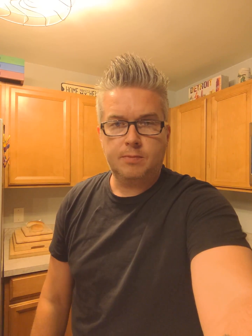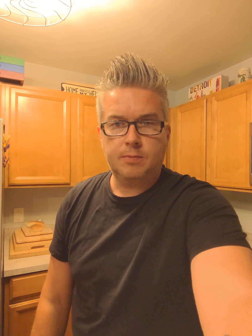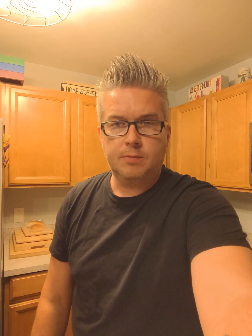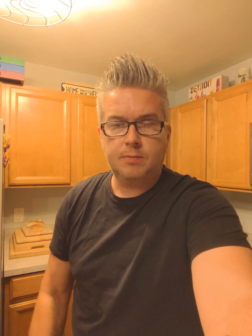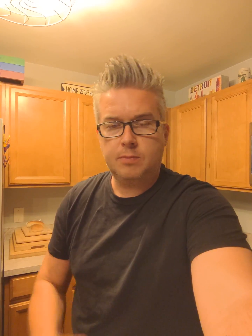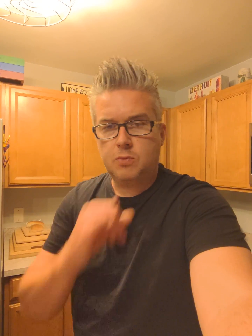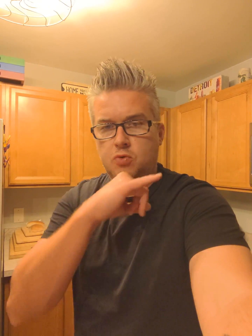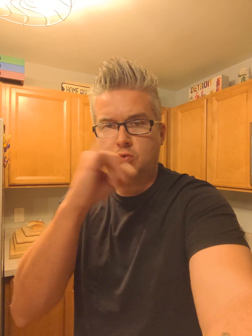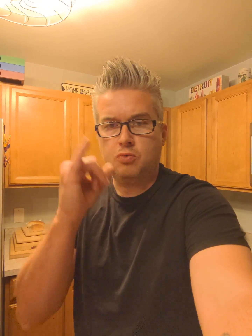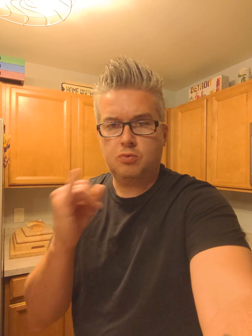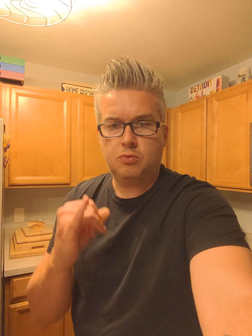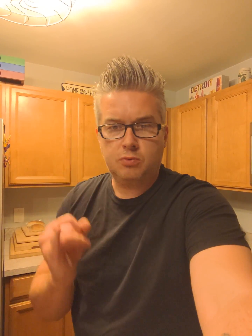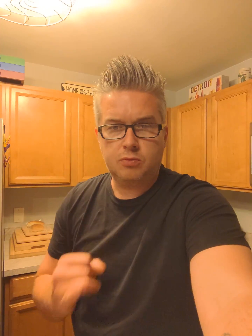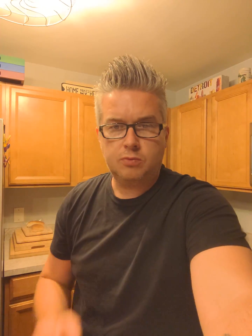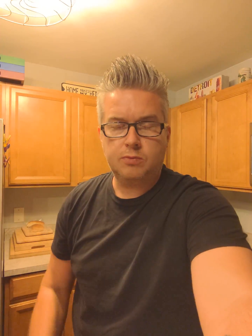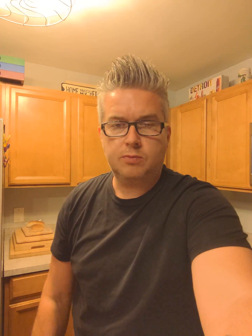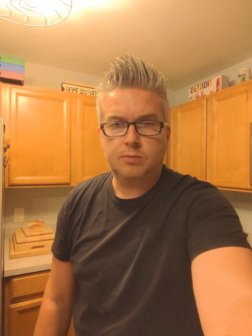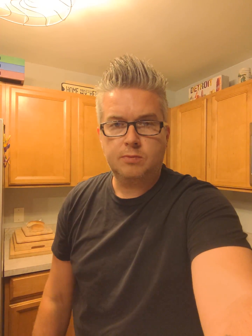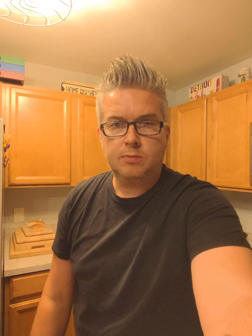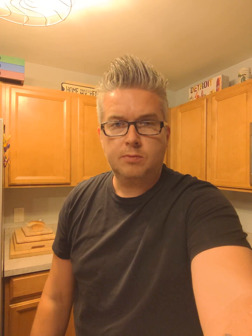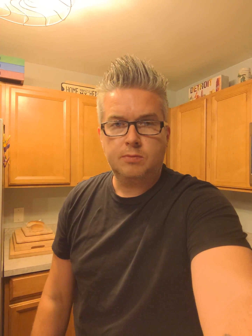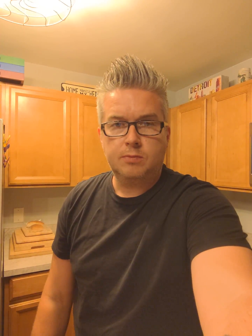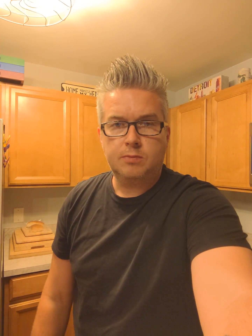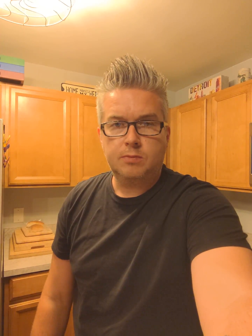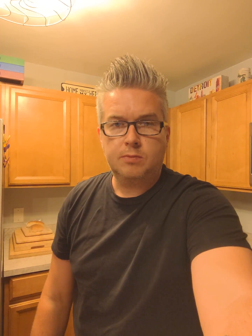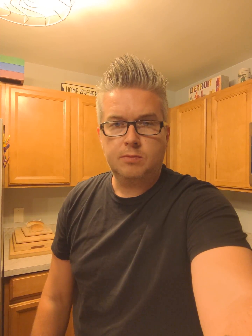draw